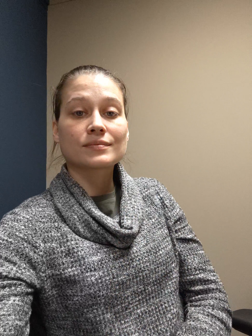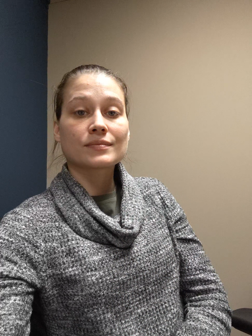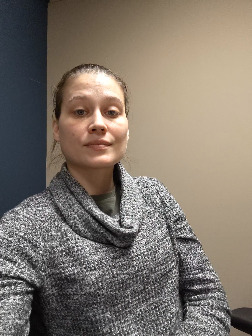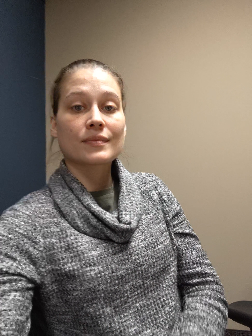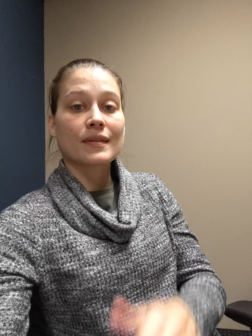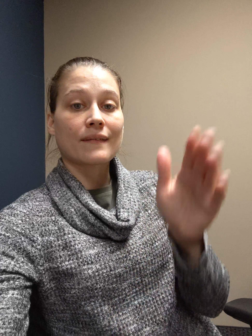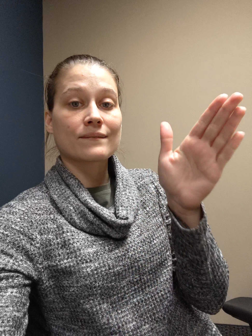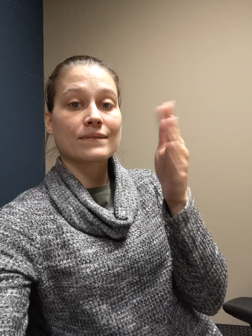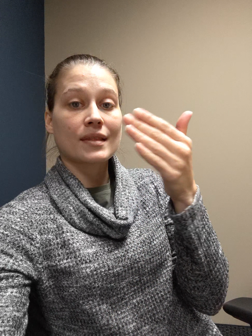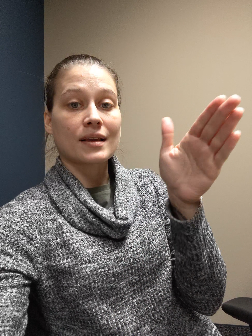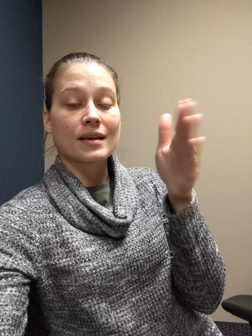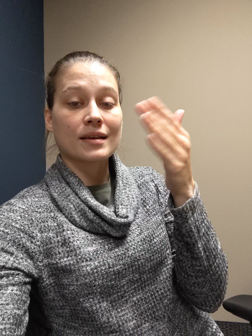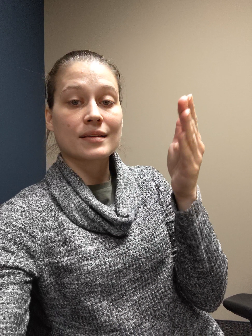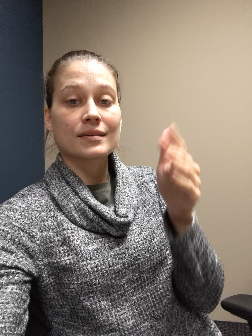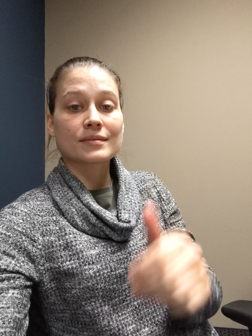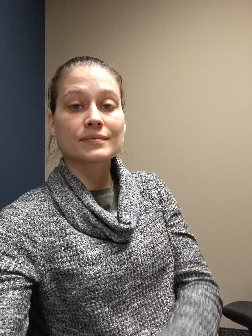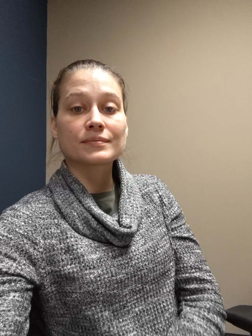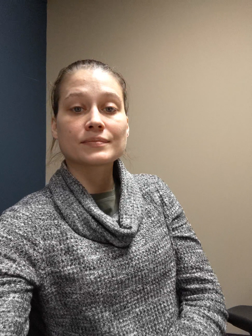flag